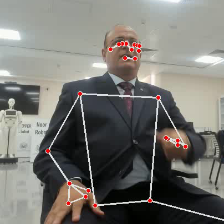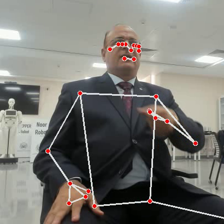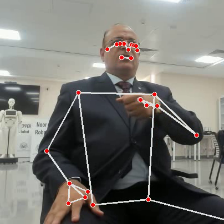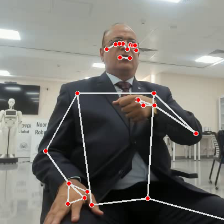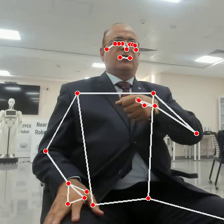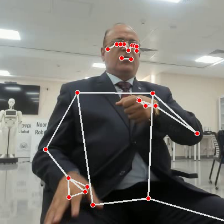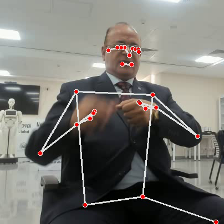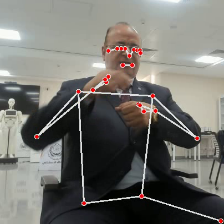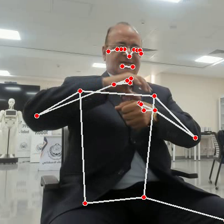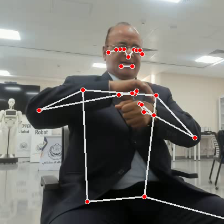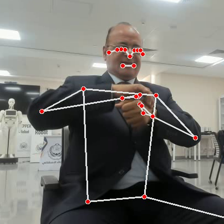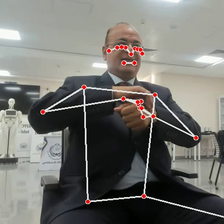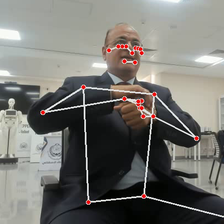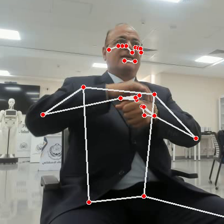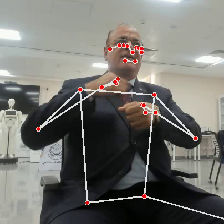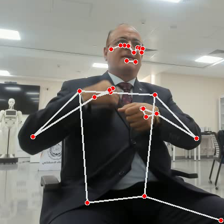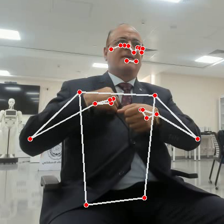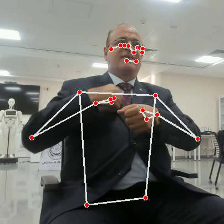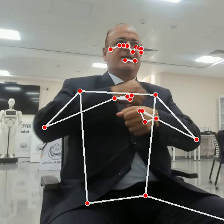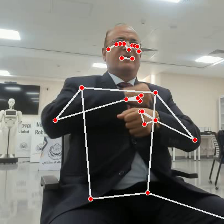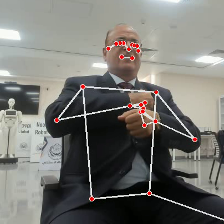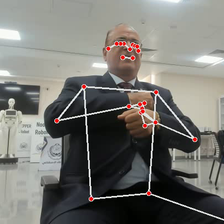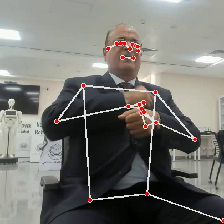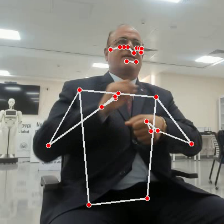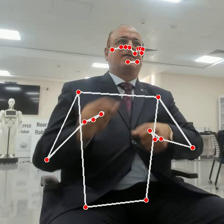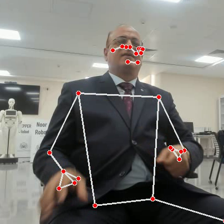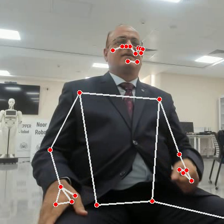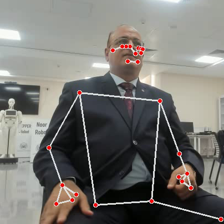docktor